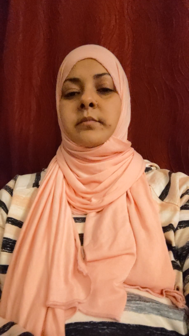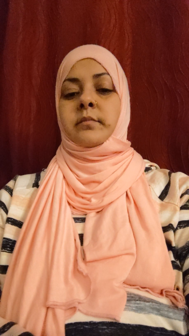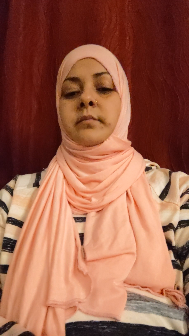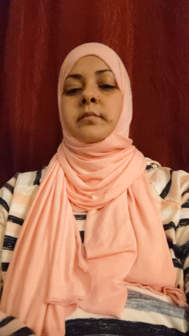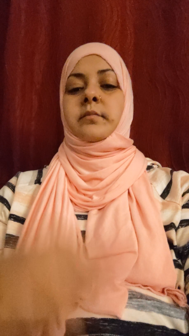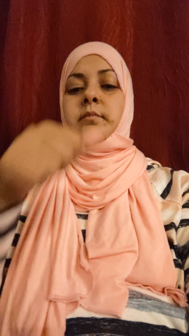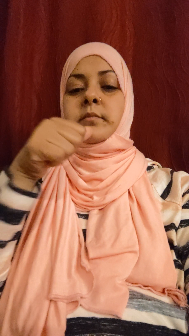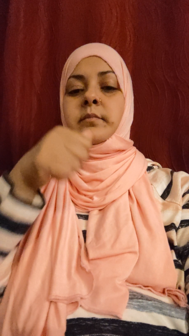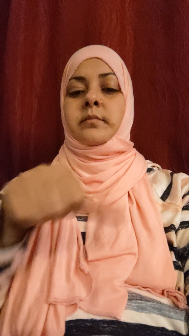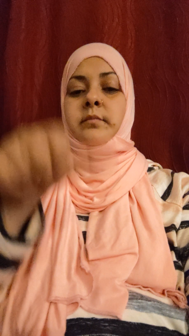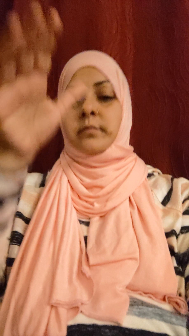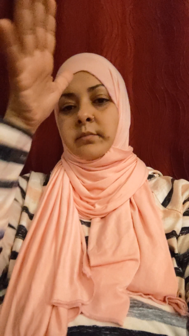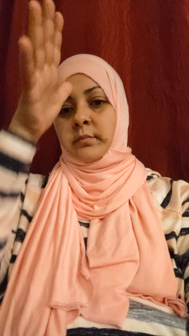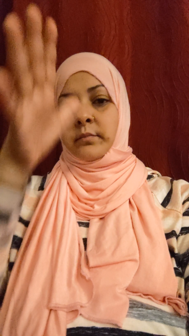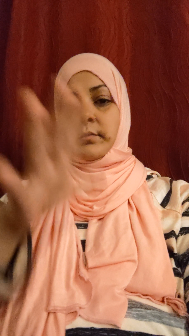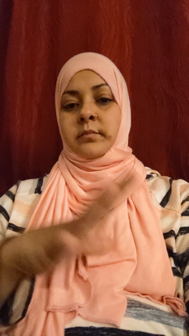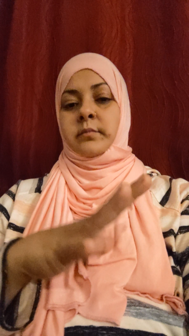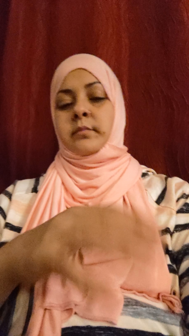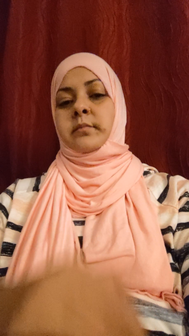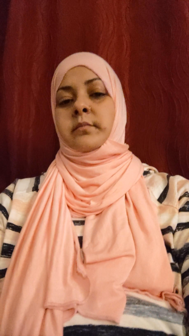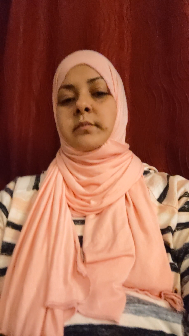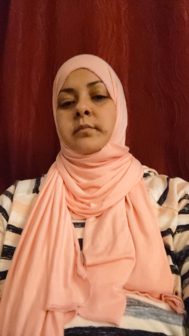mailman